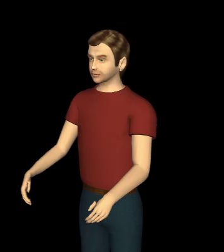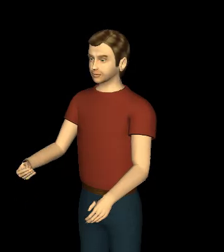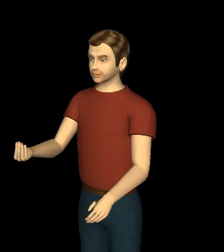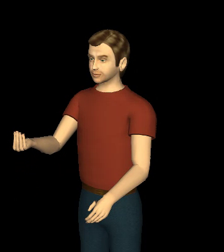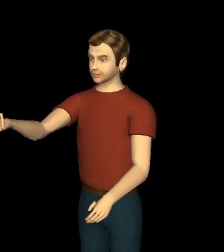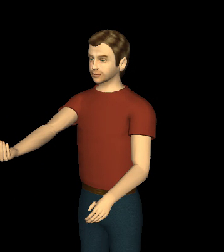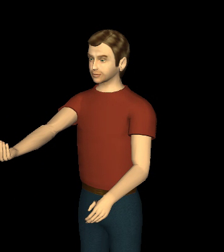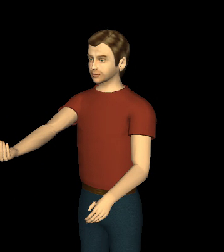يعطي